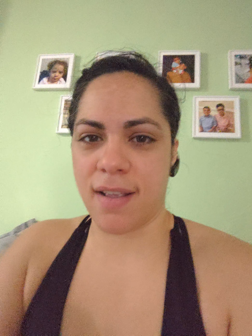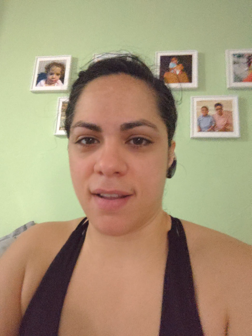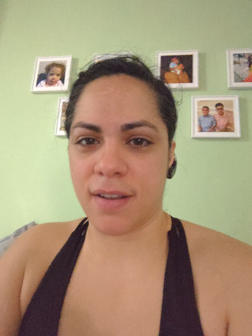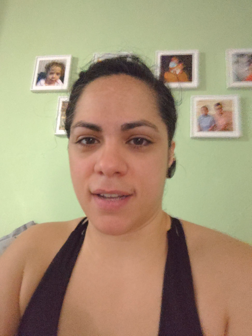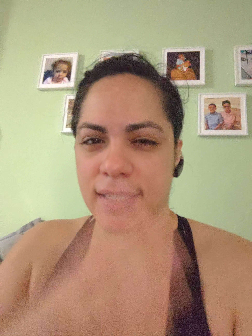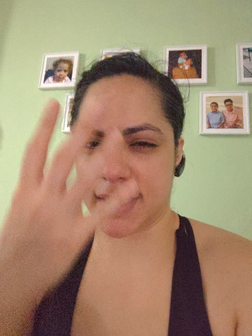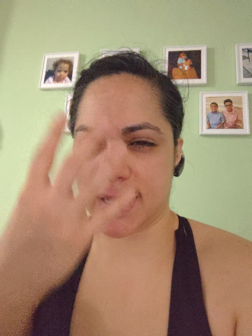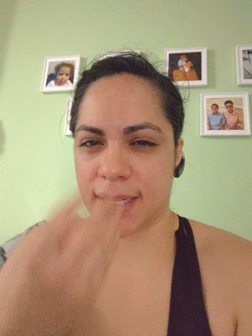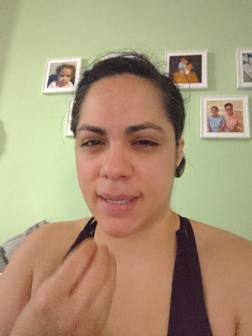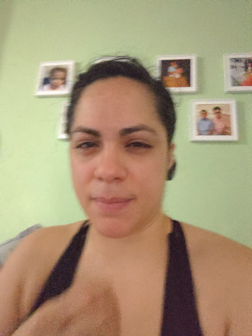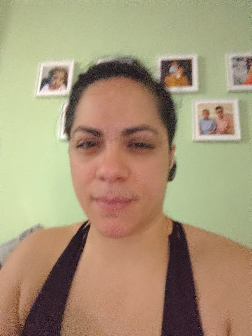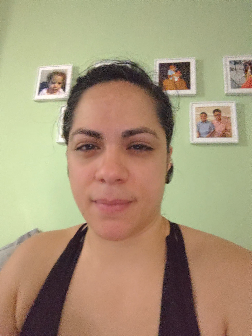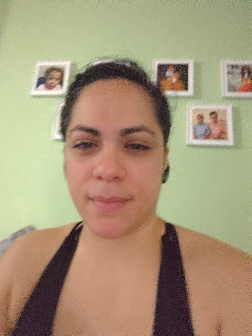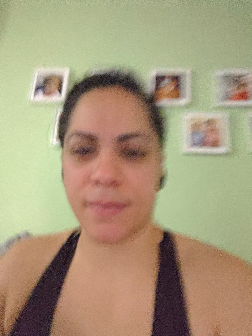sleep